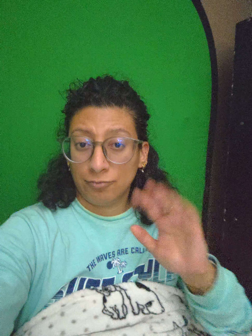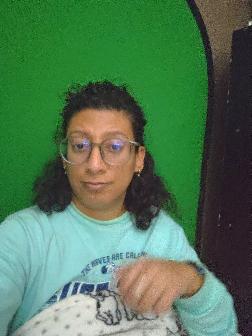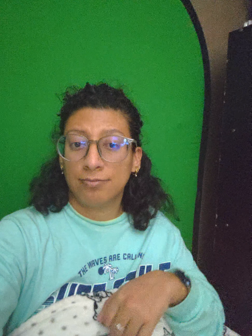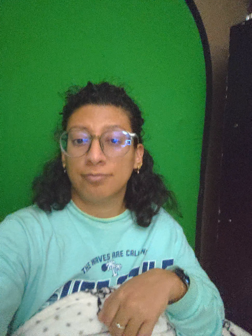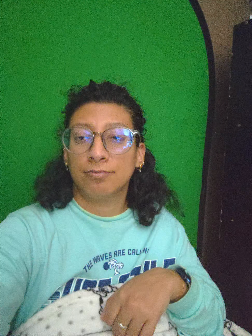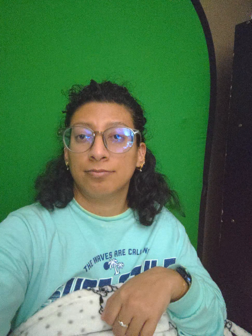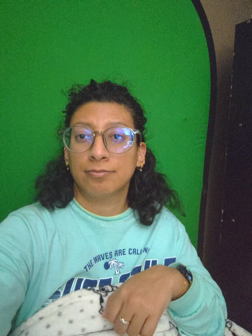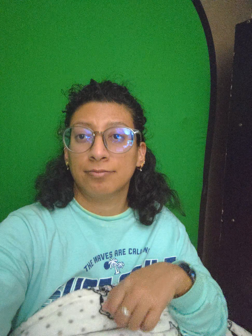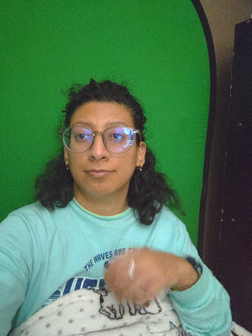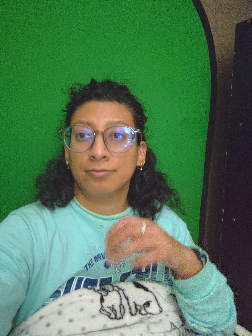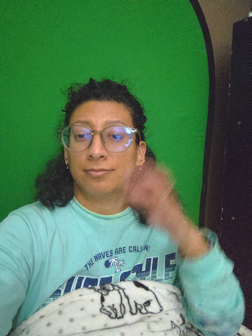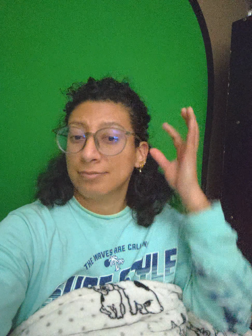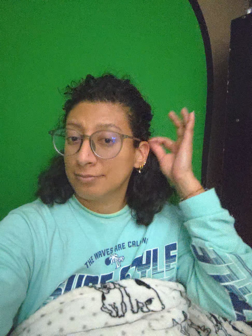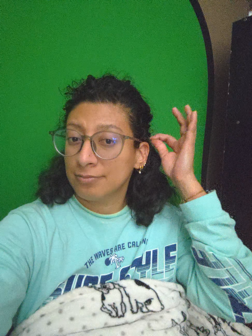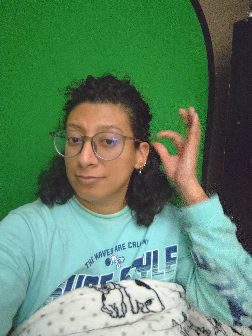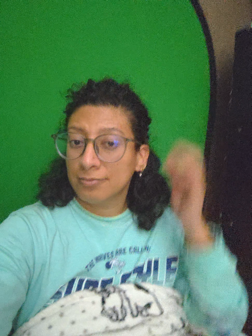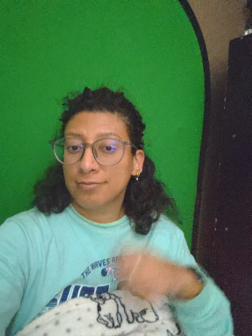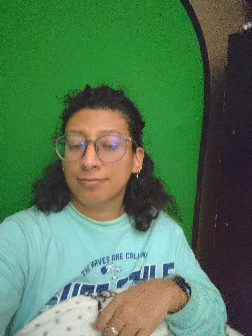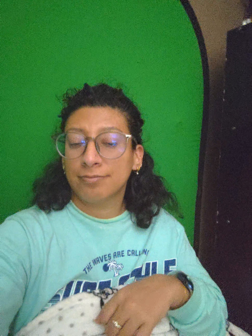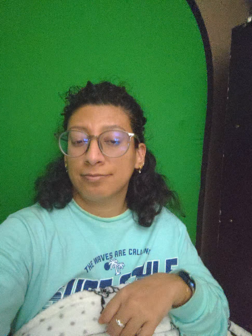hair